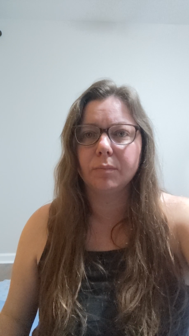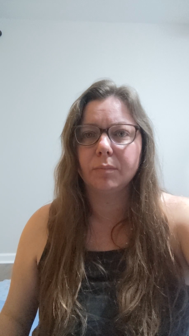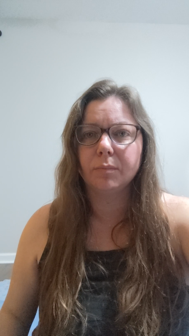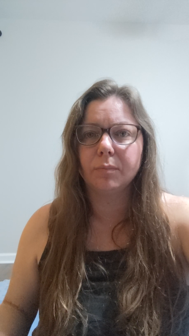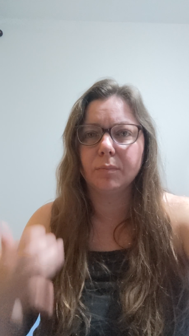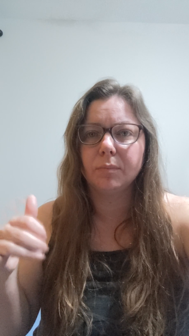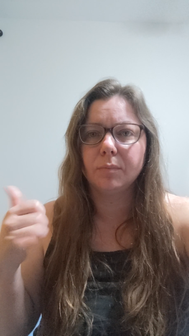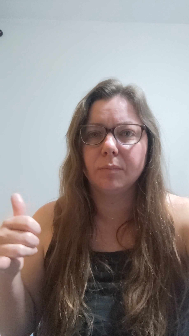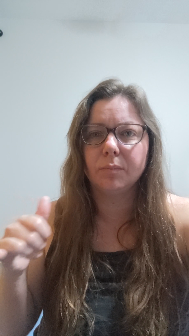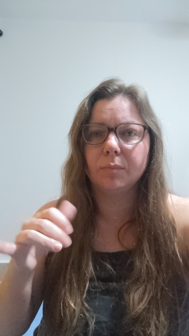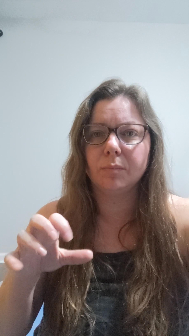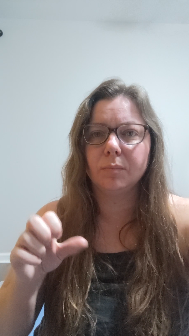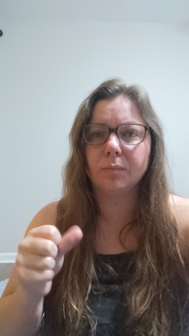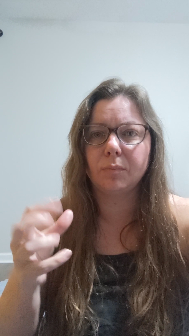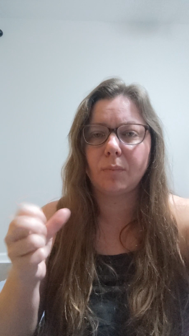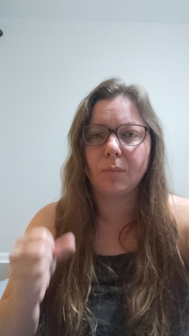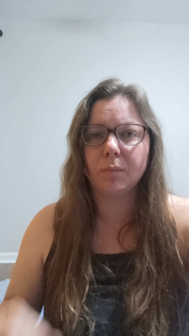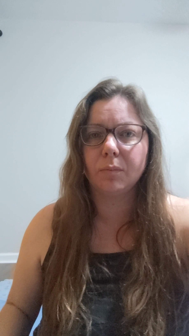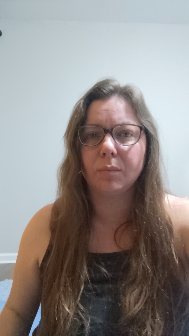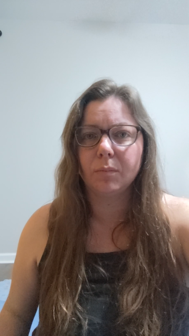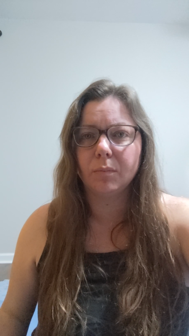play dough